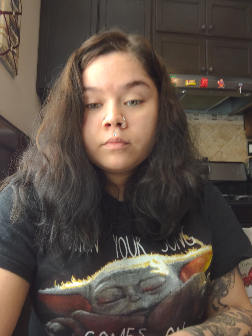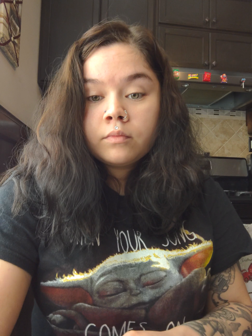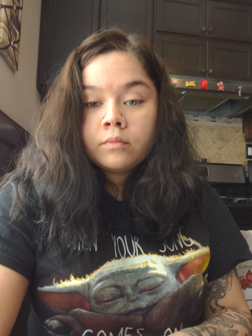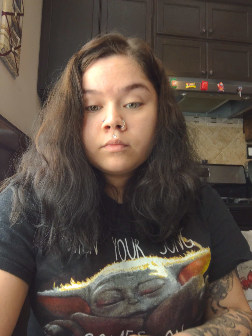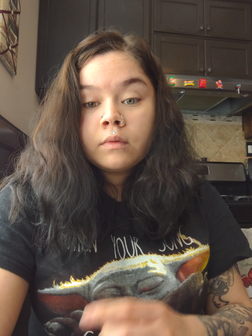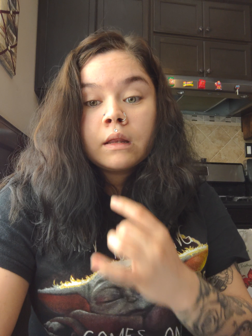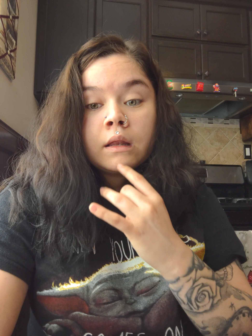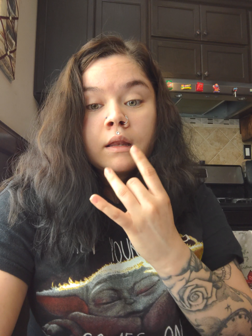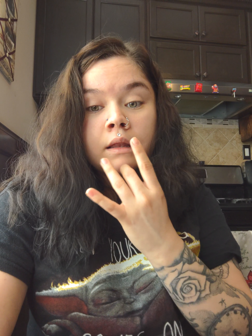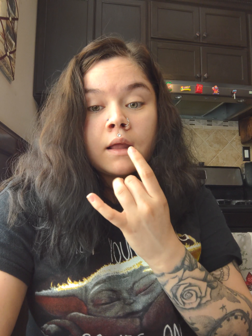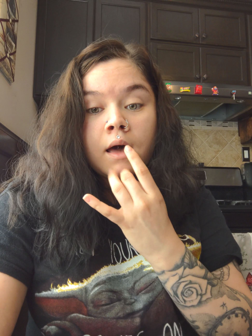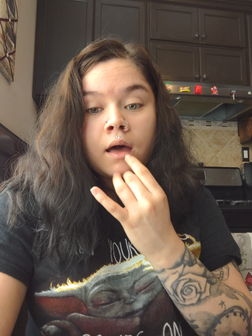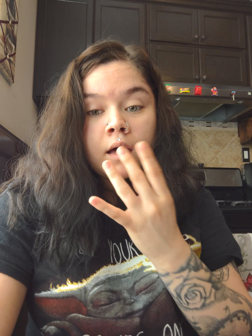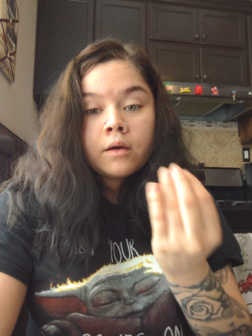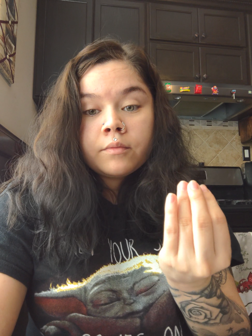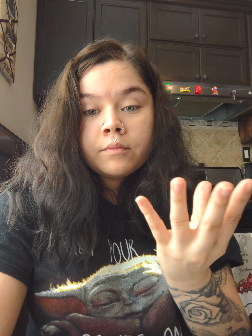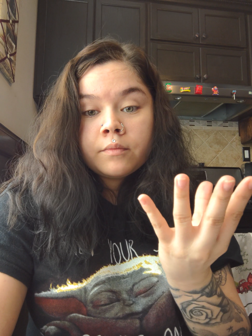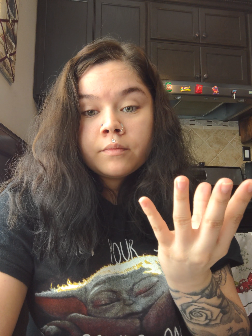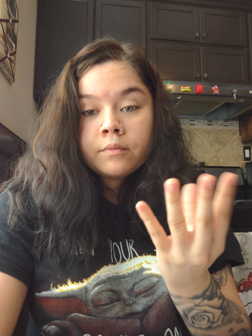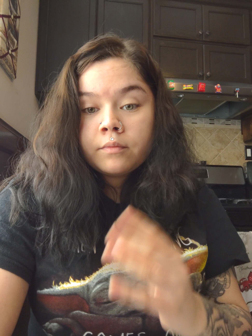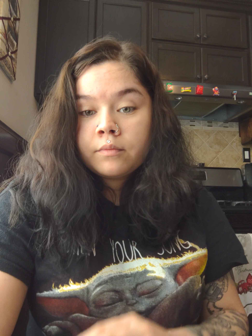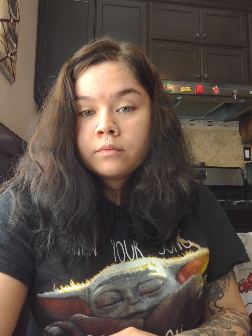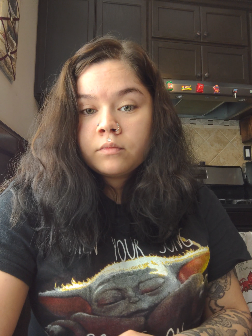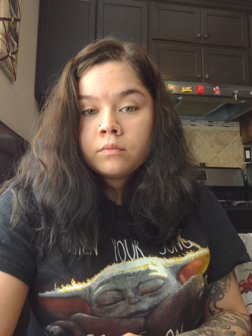lamp